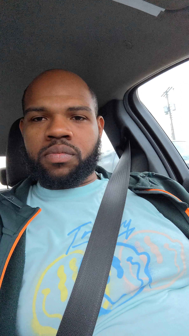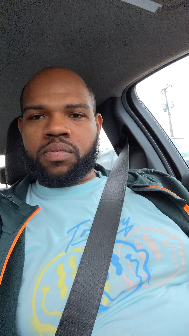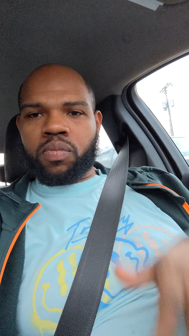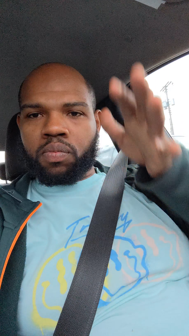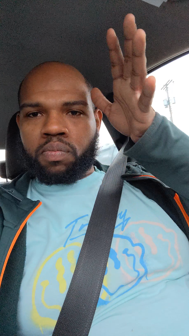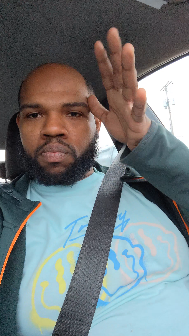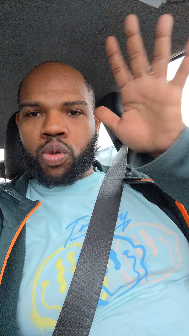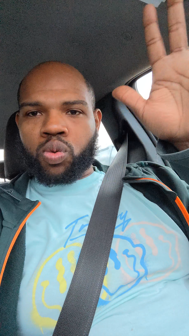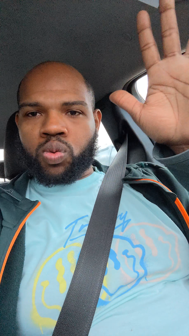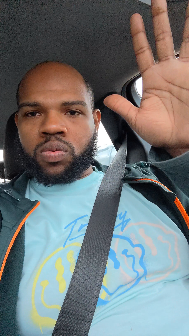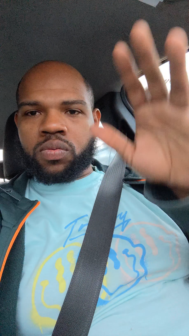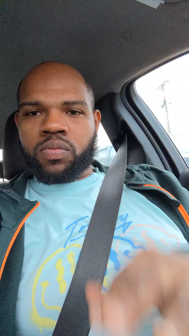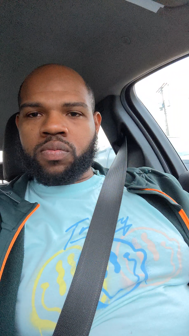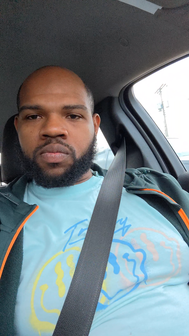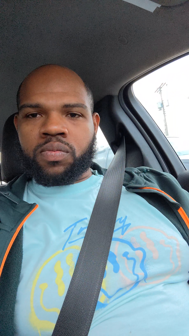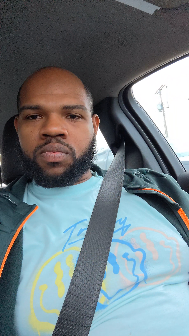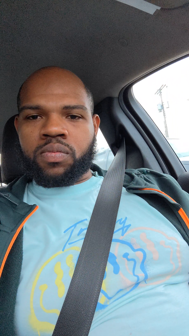moose